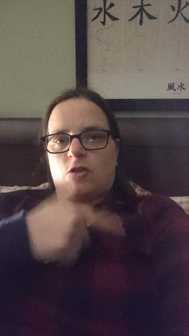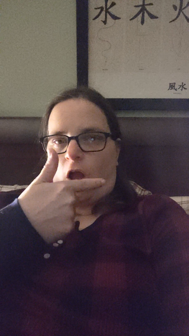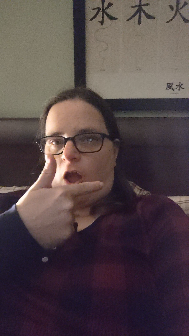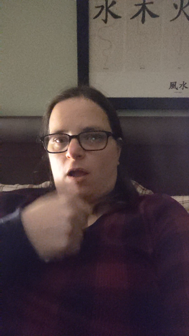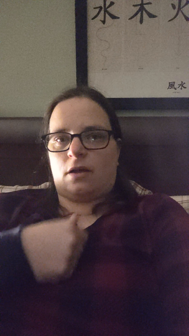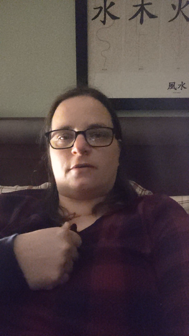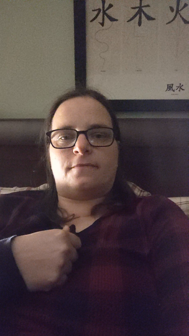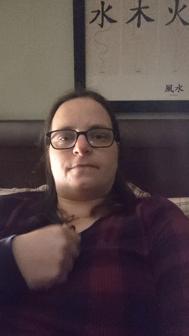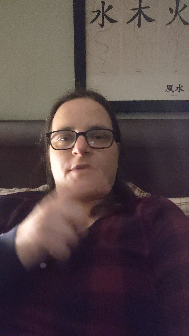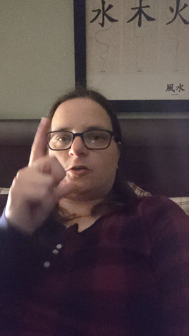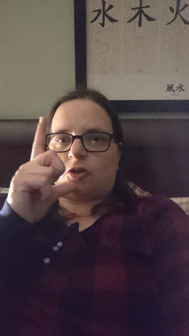lunch